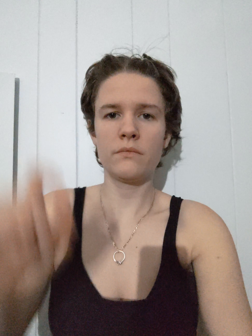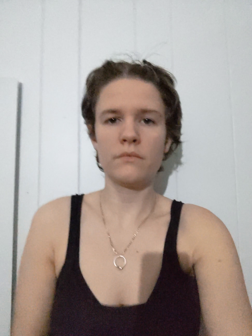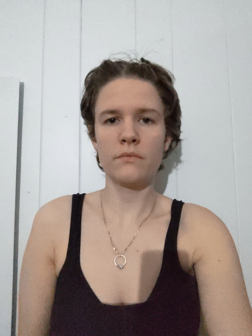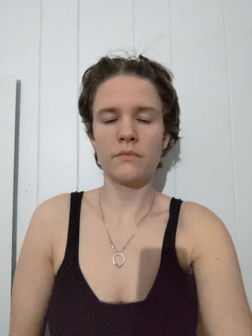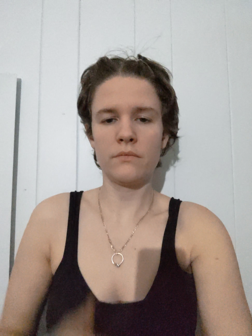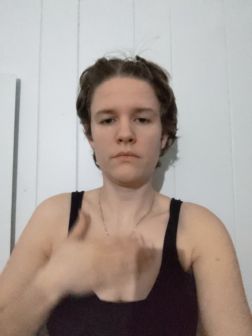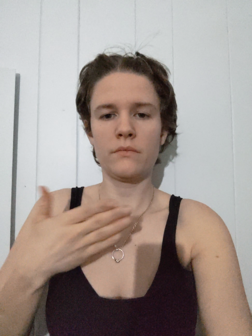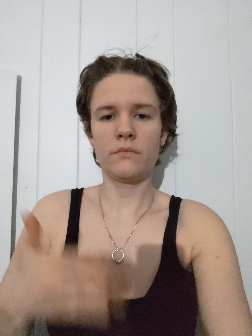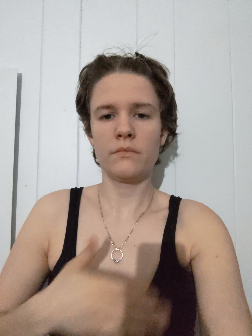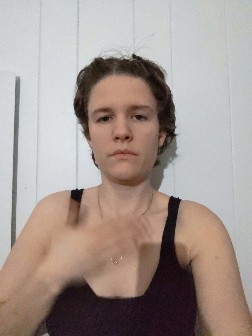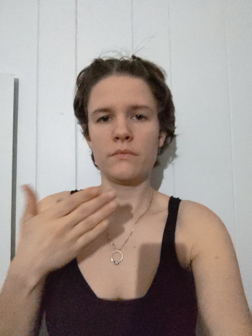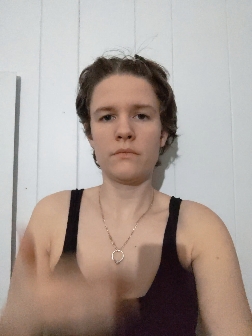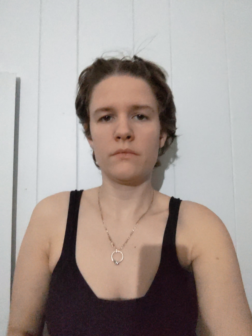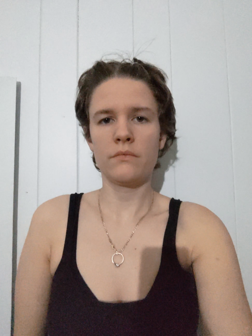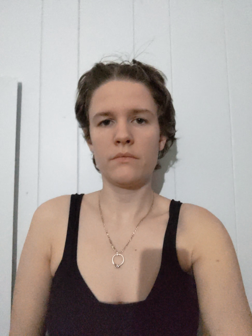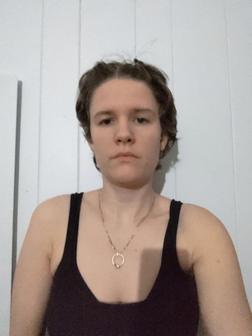happy